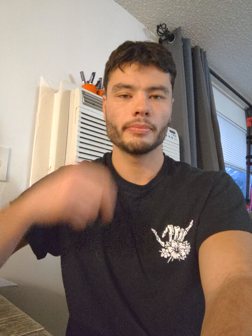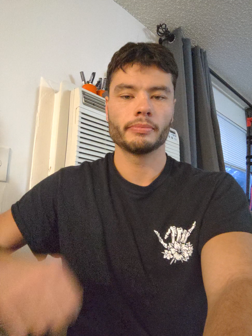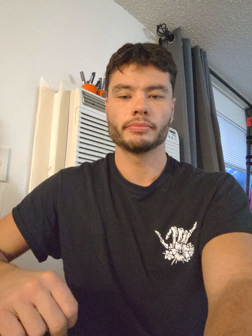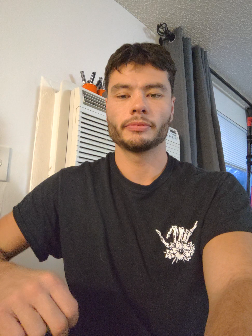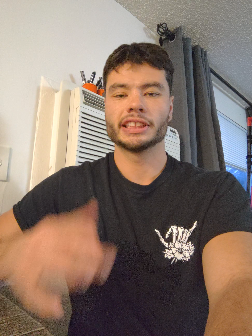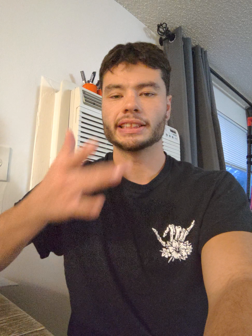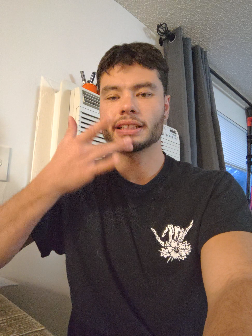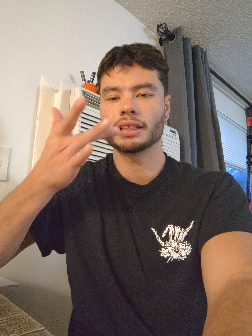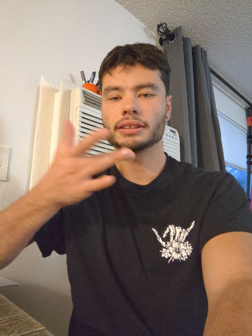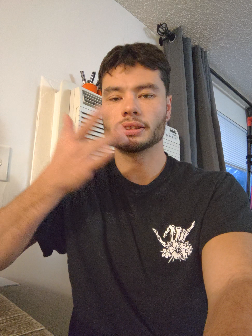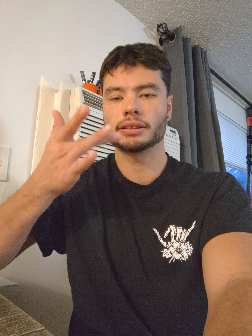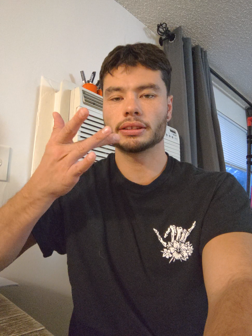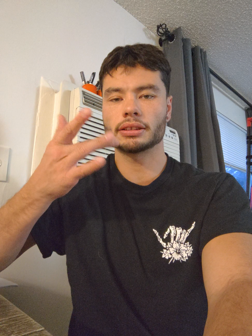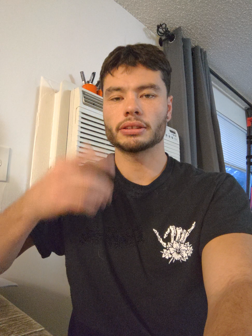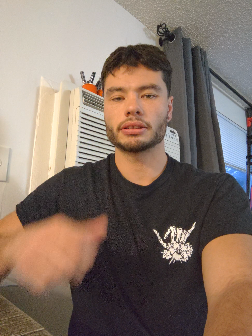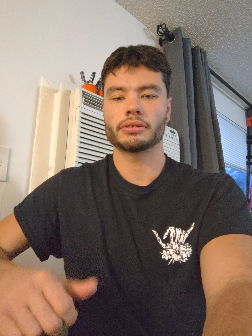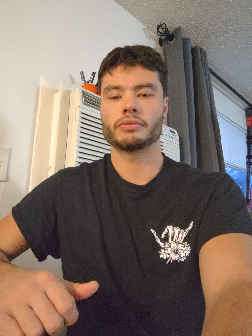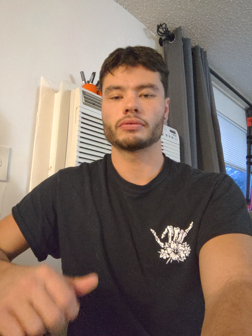taste